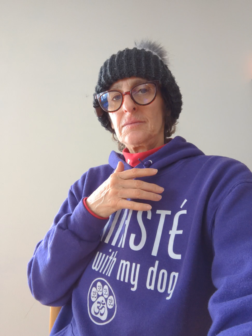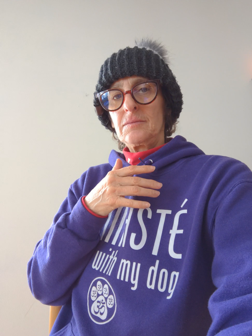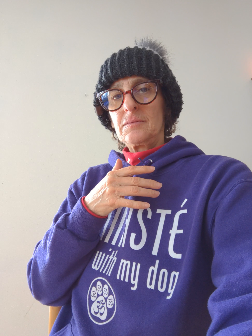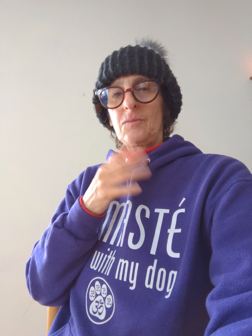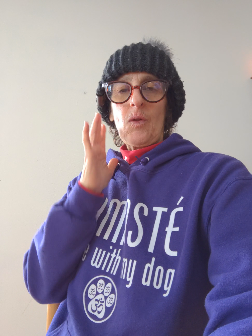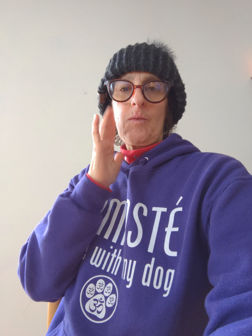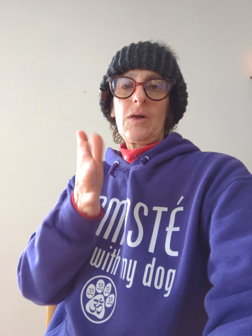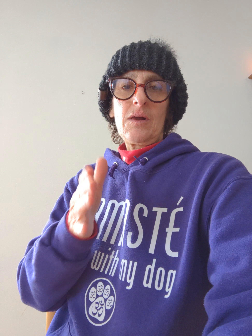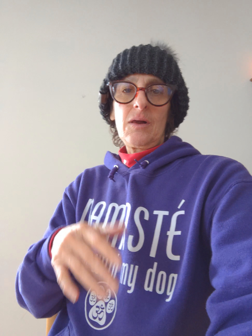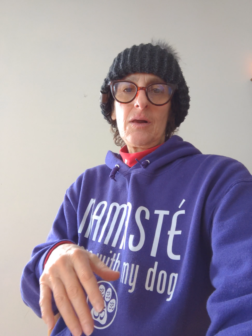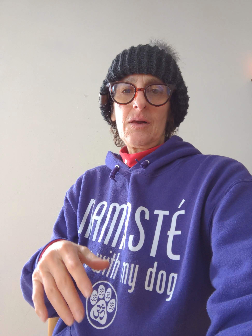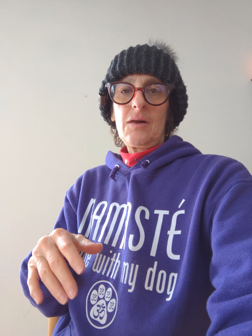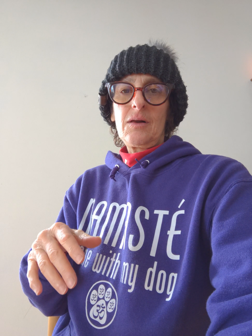will